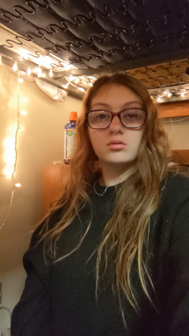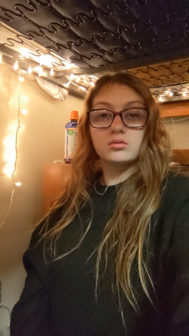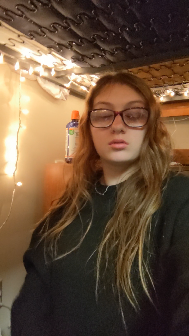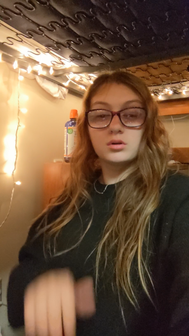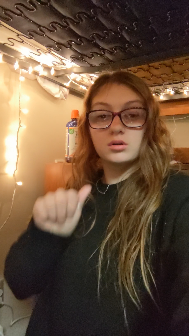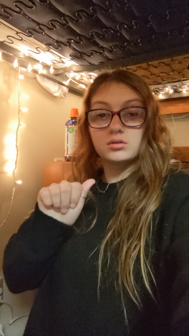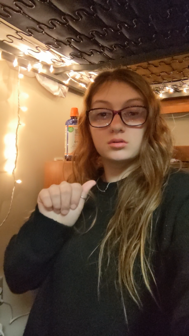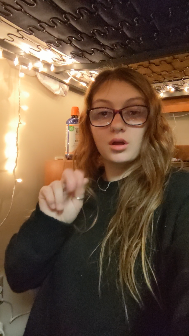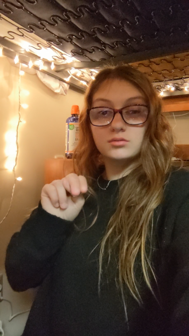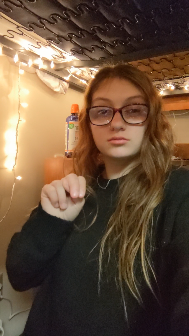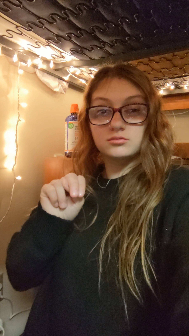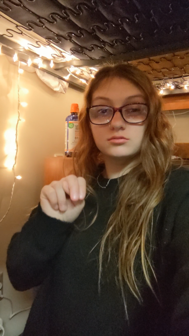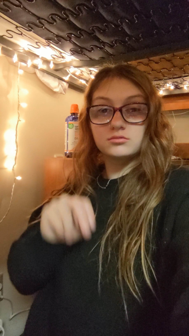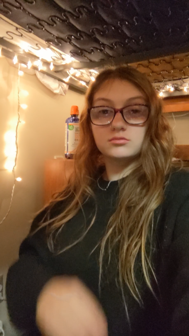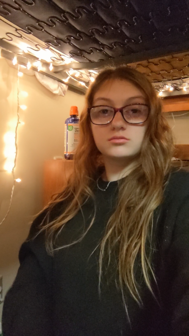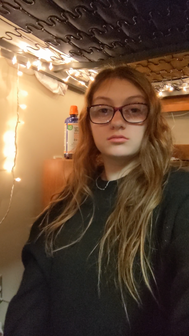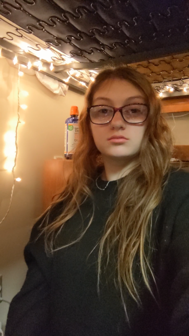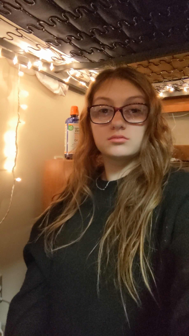an